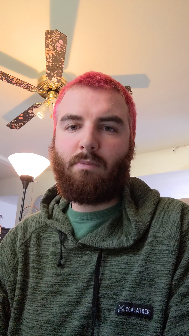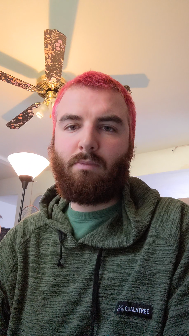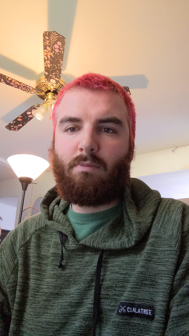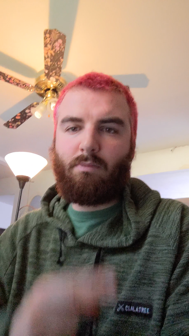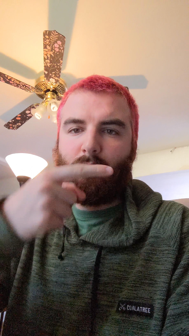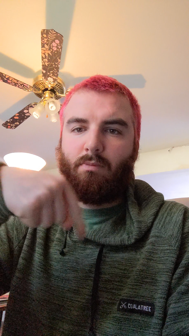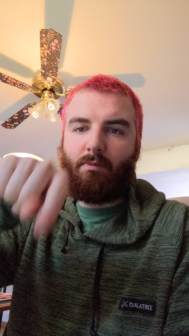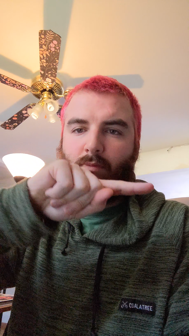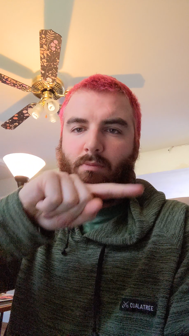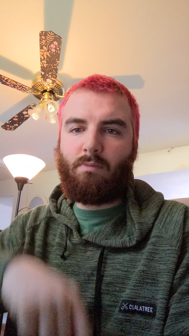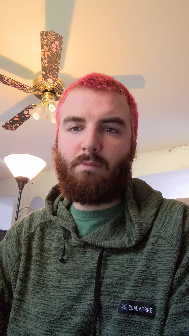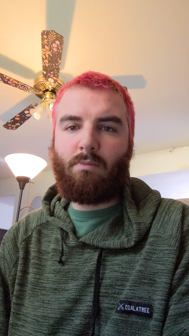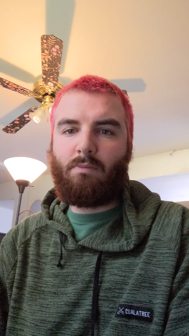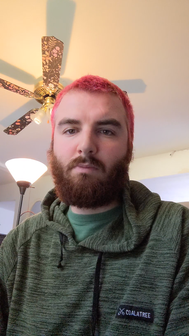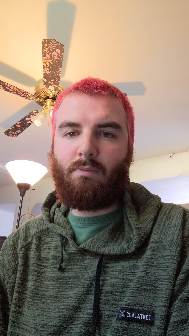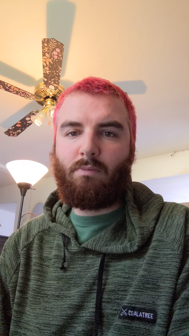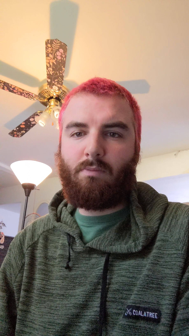around